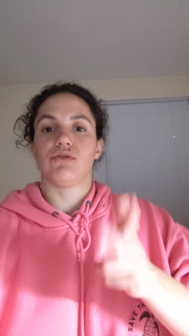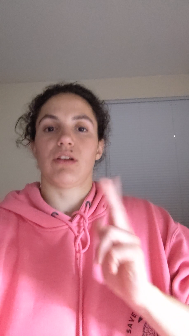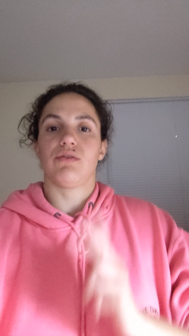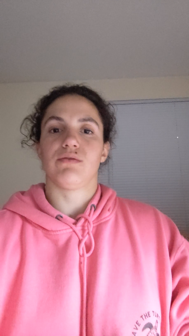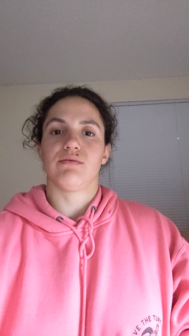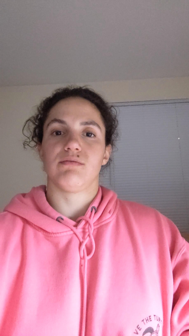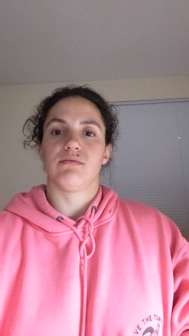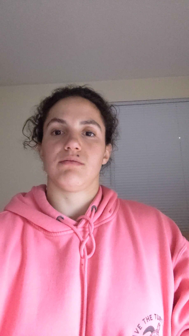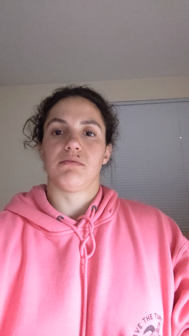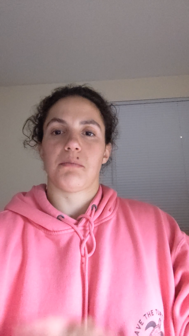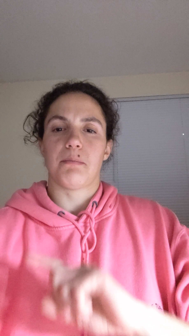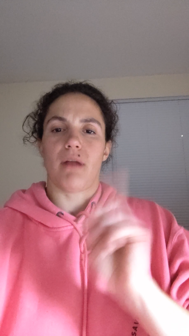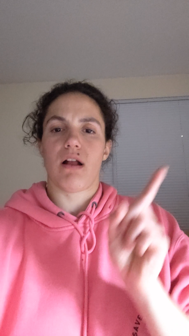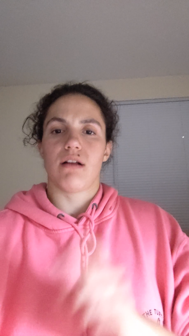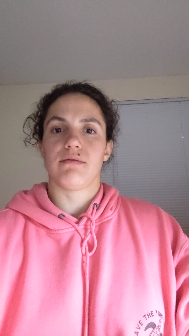but